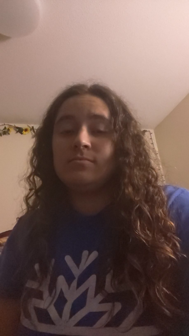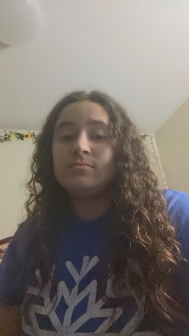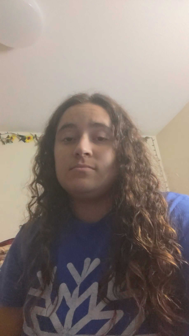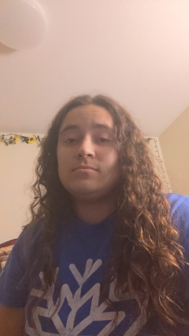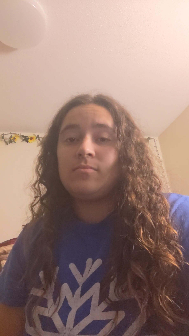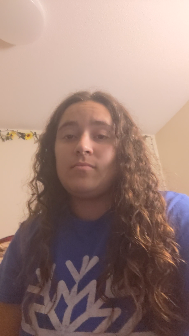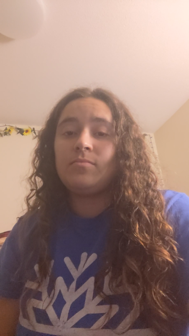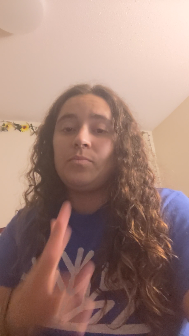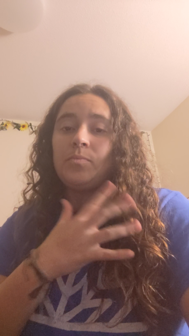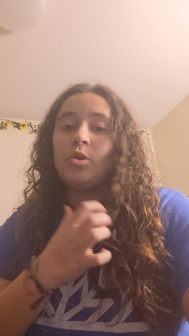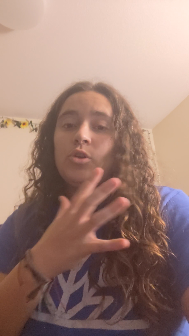bear